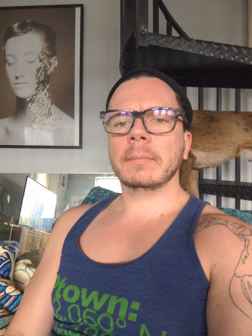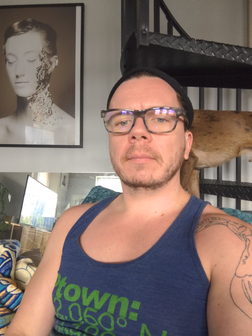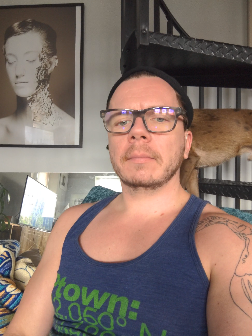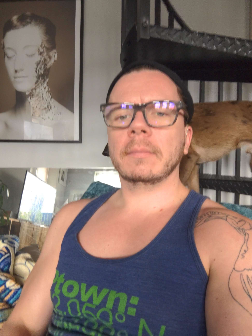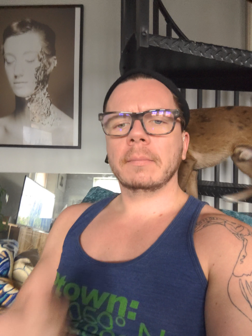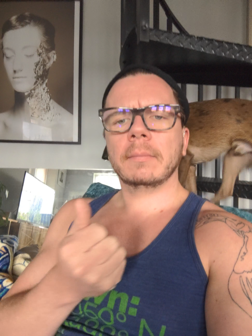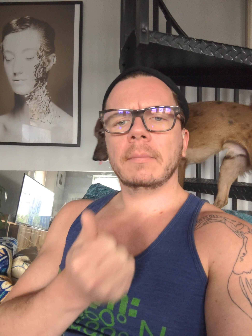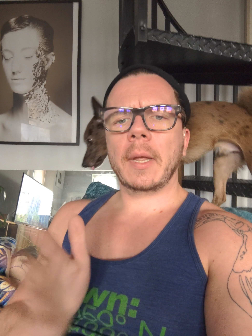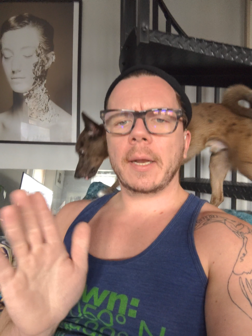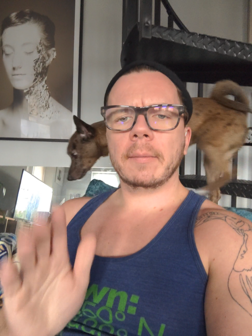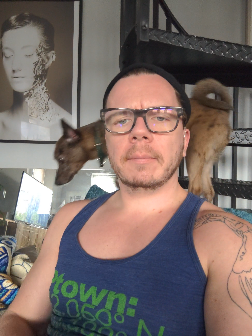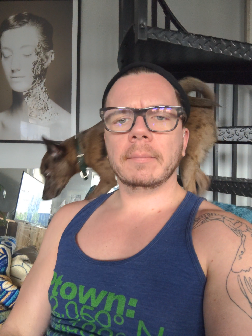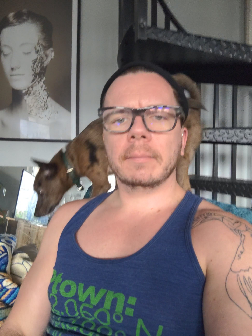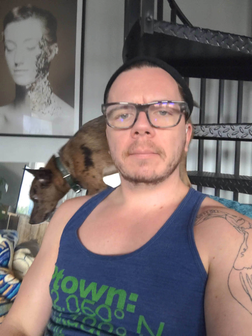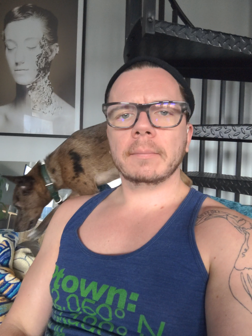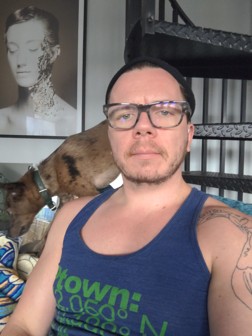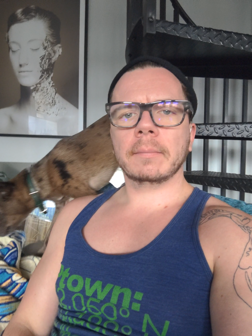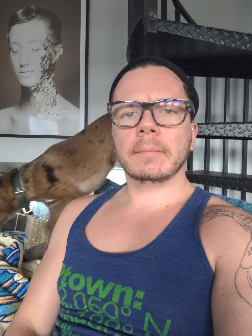any